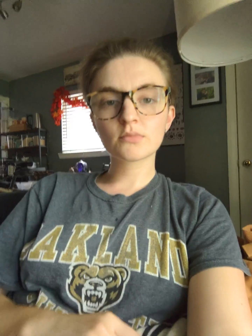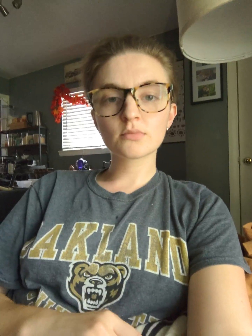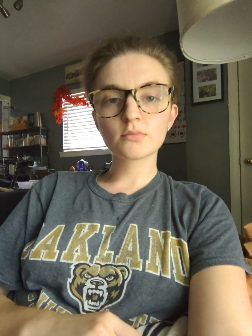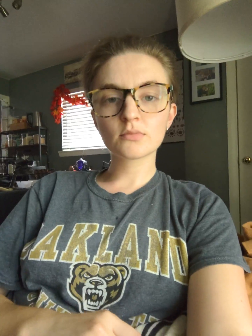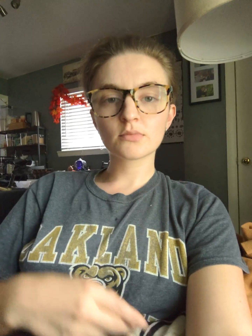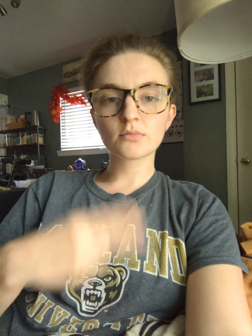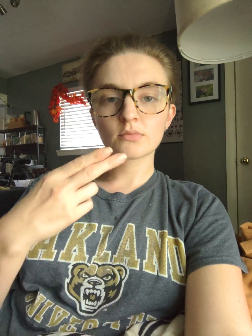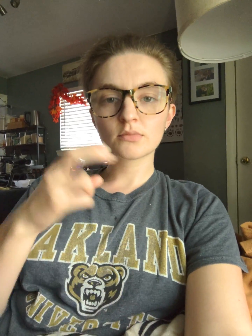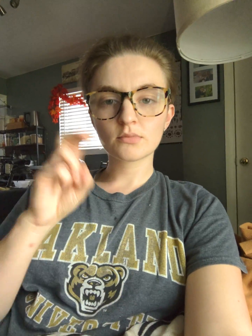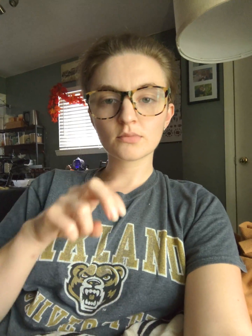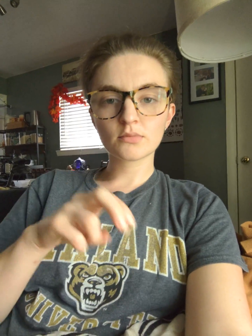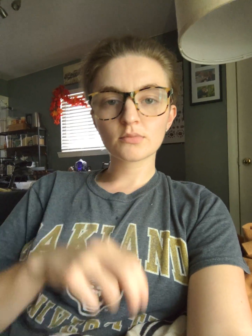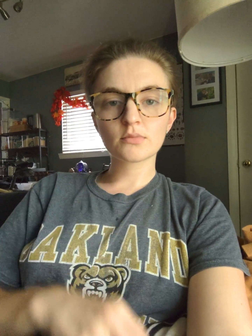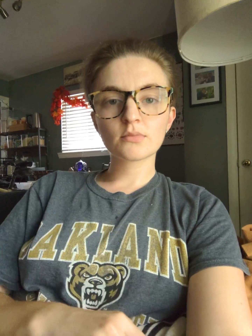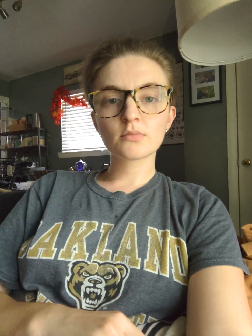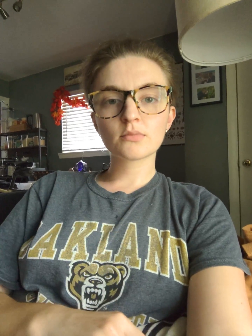high chair